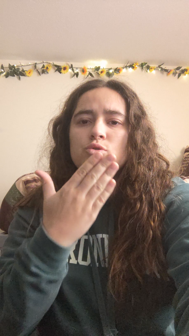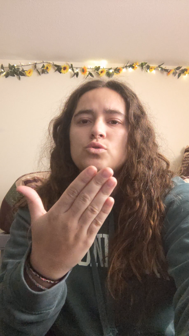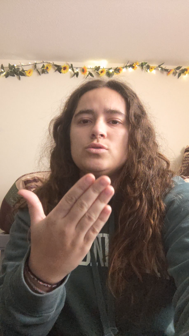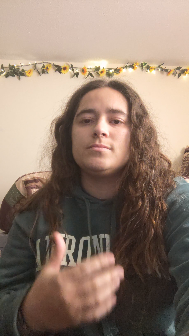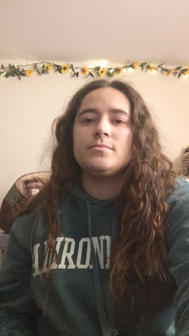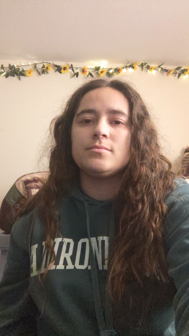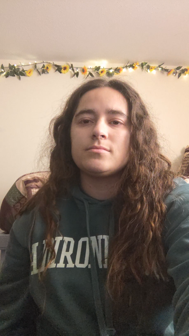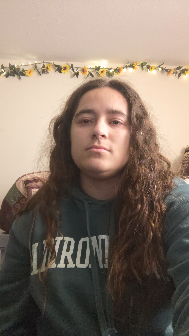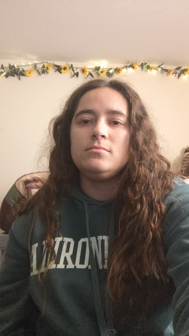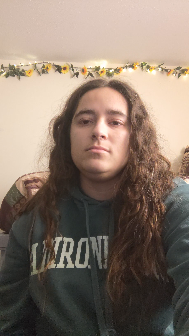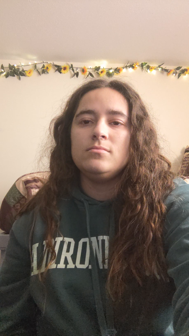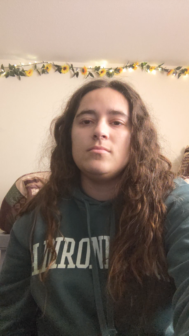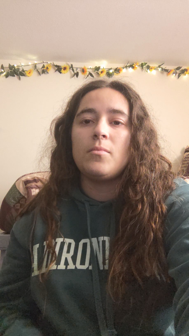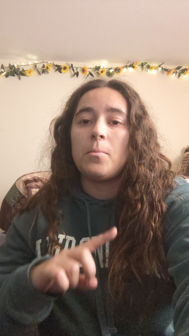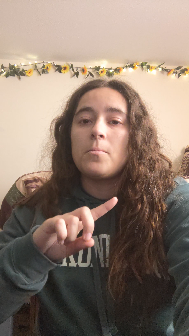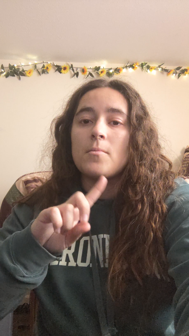but